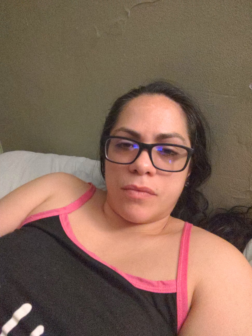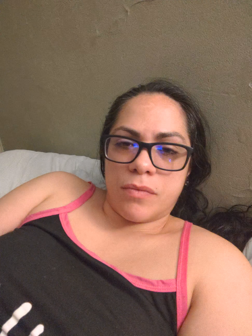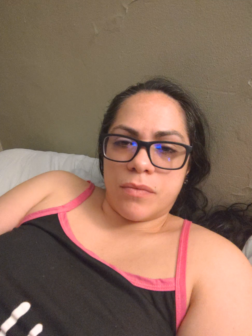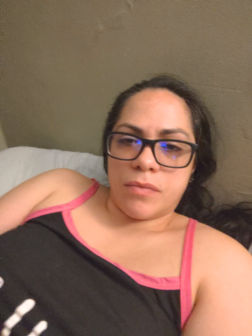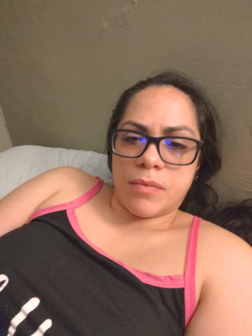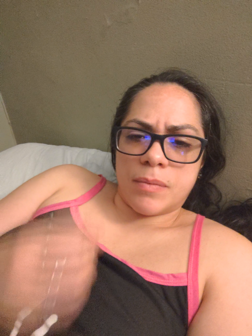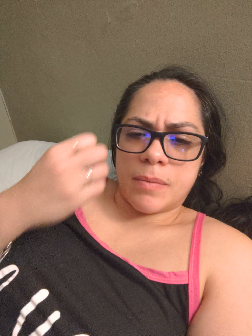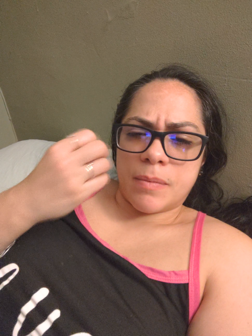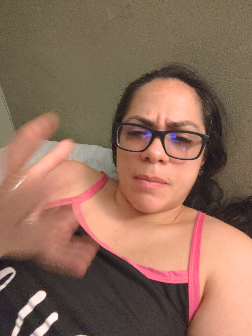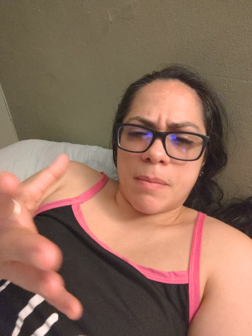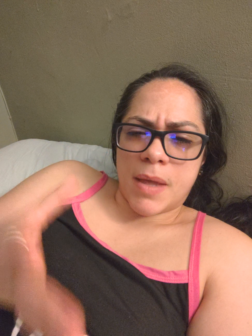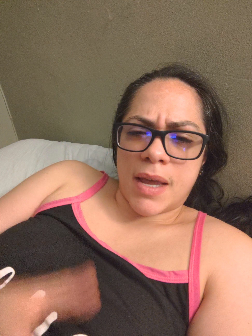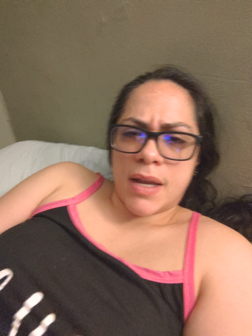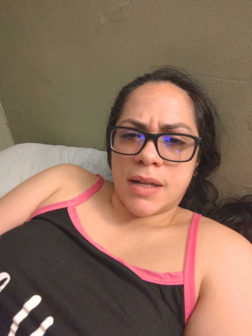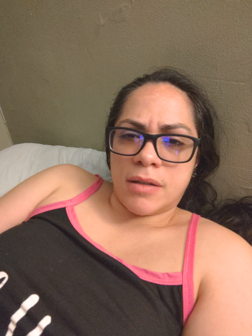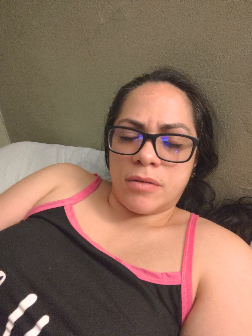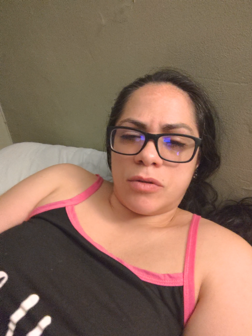many